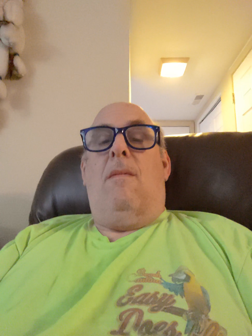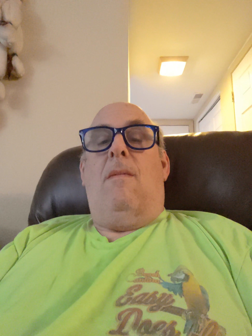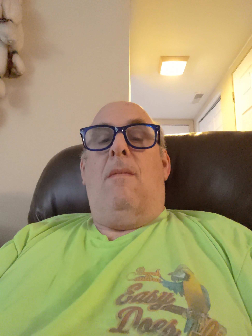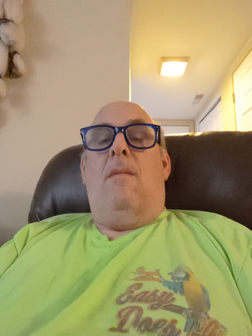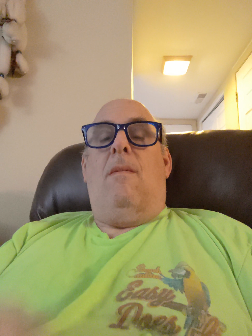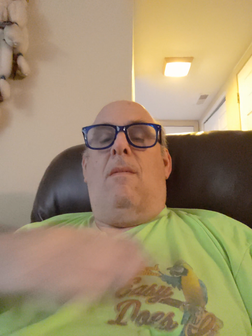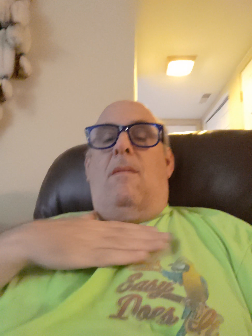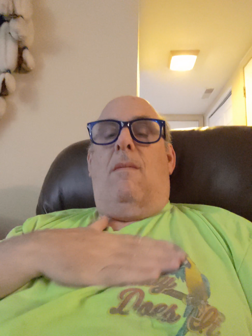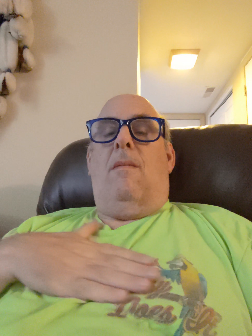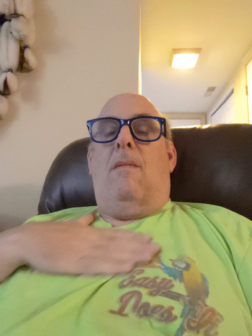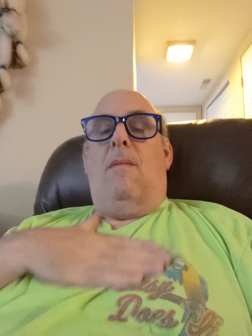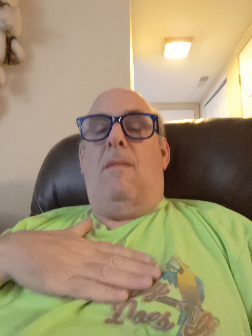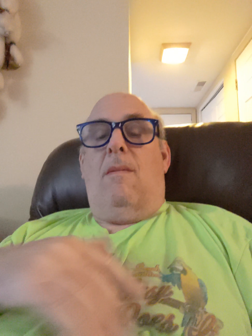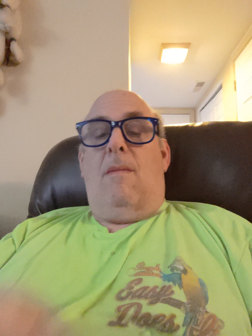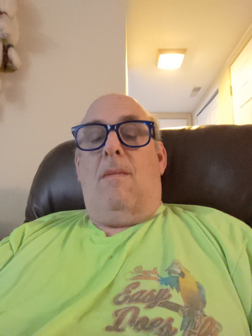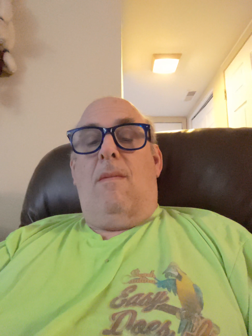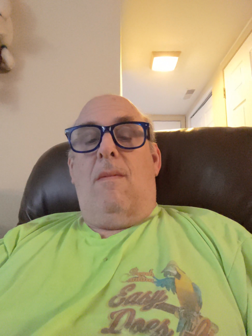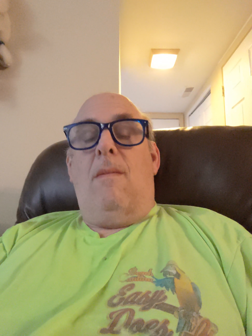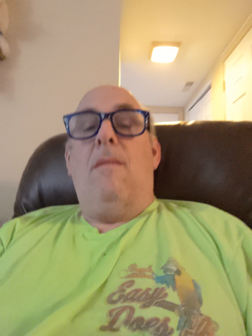please